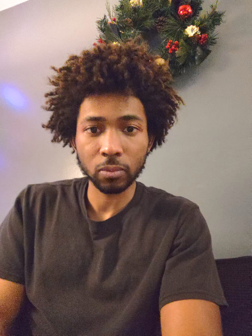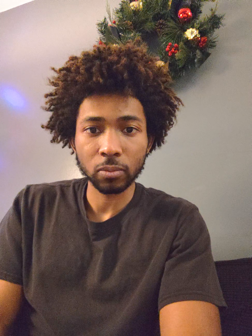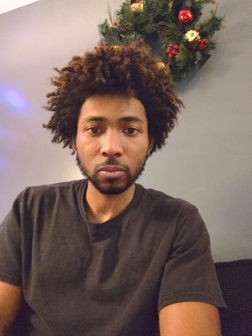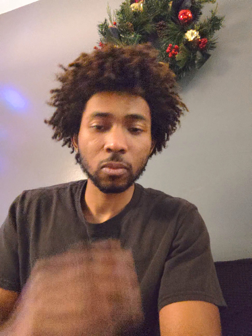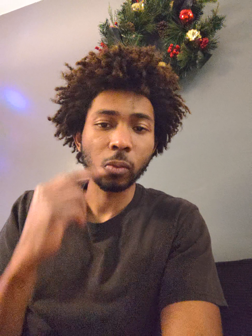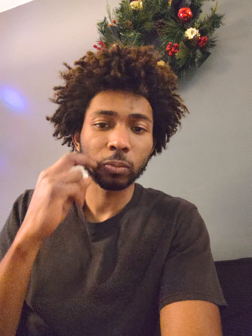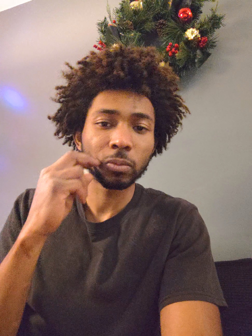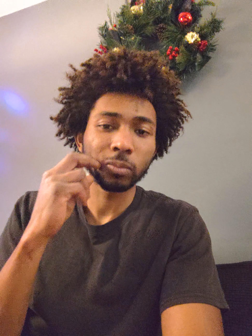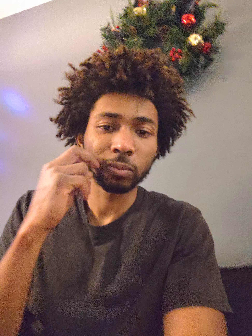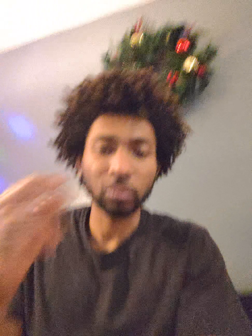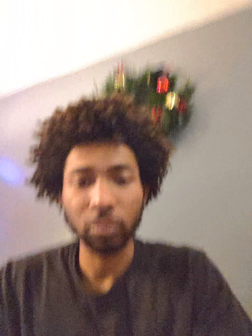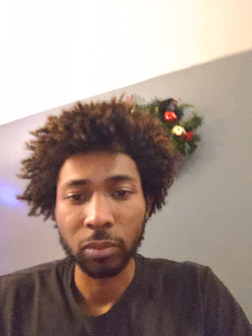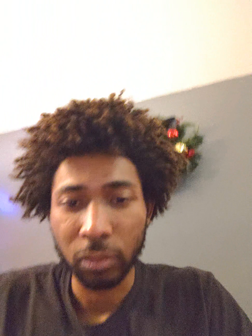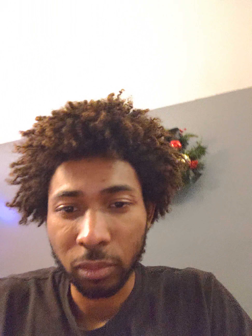gum